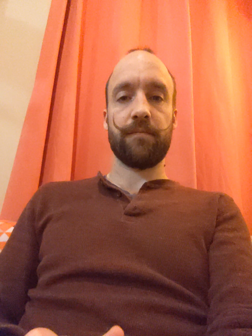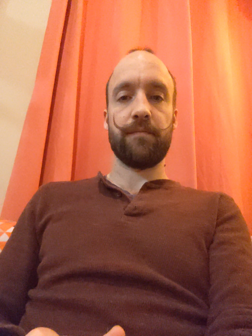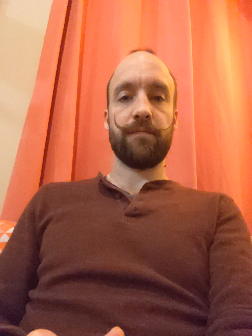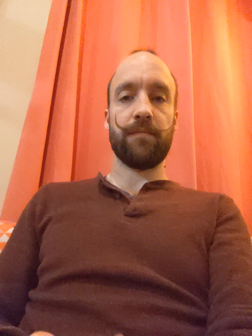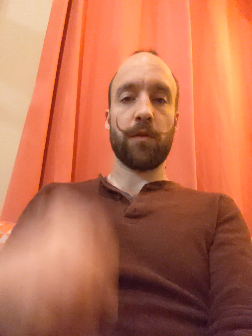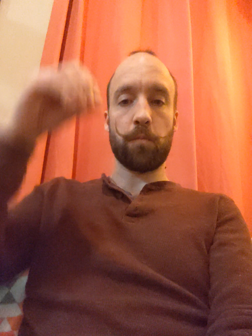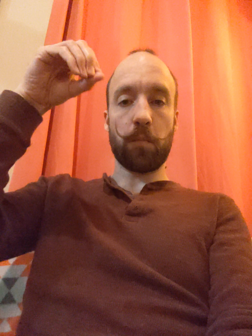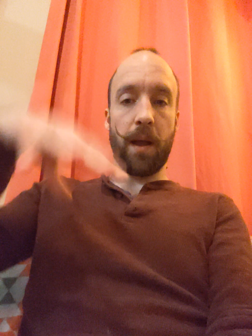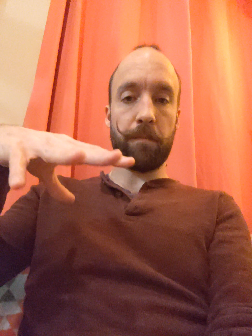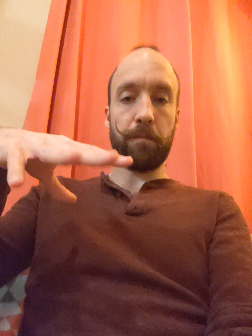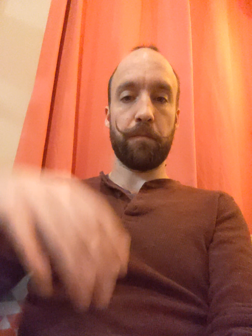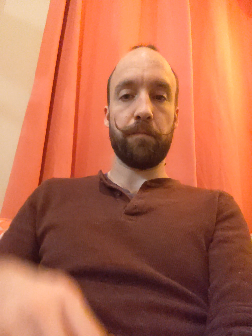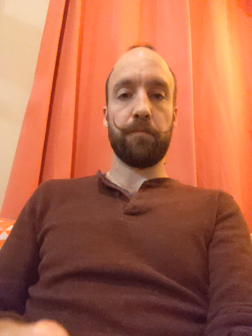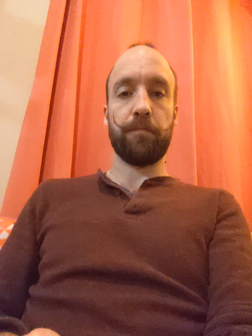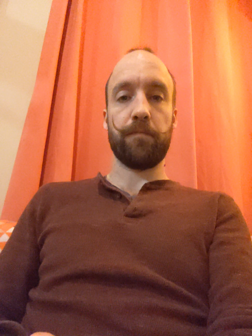drop